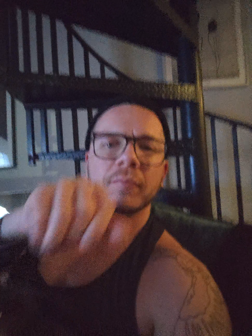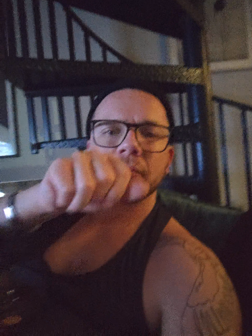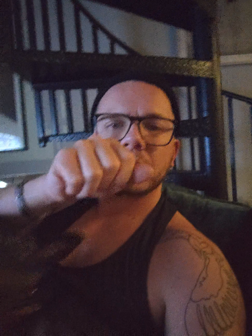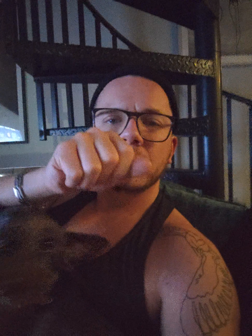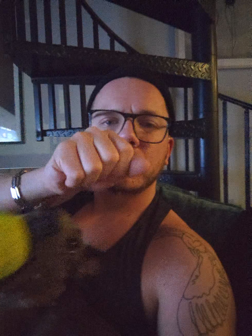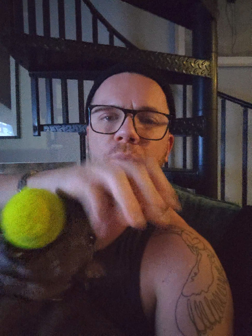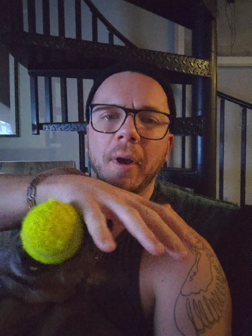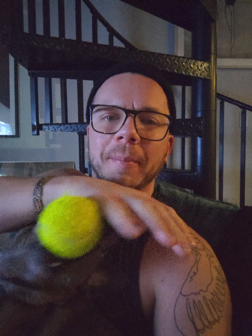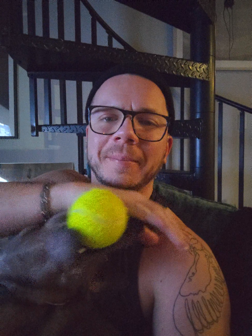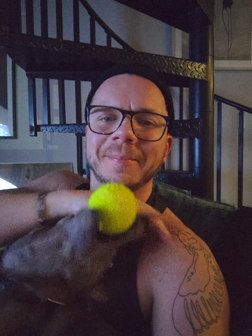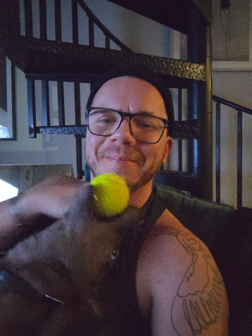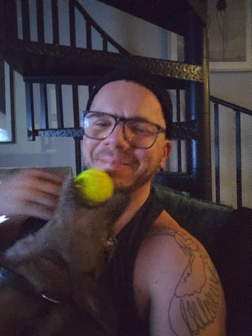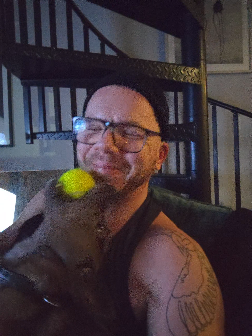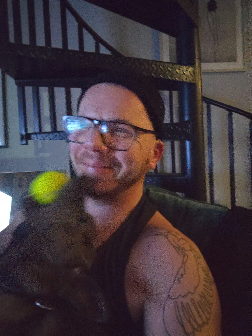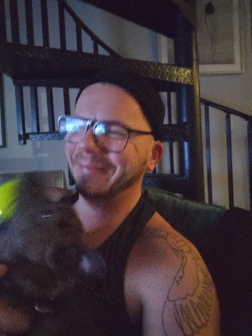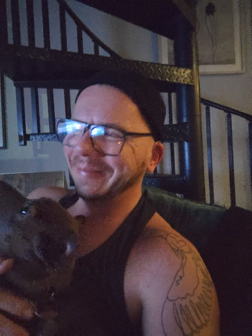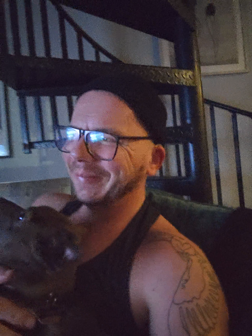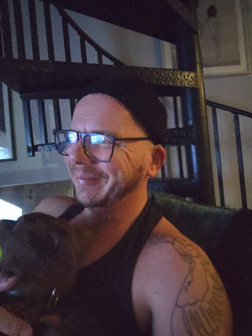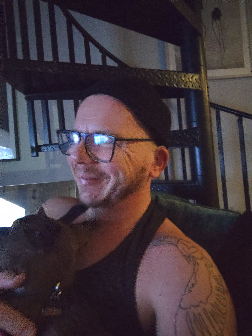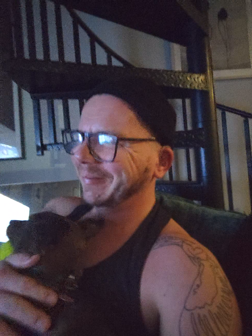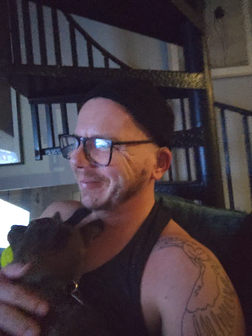drop